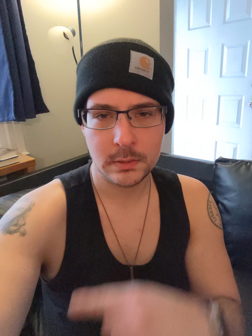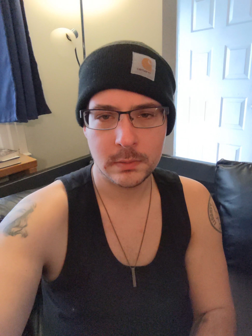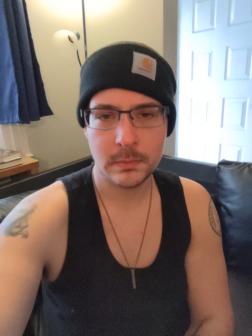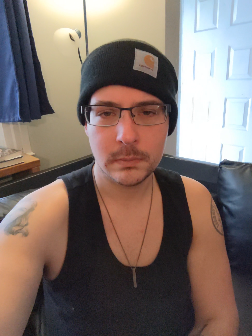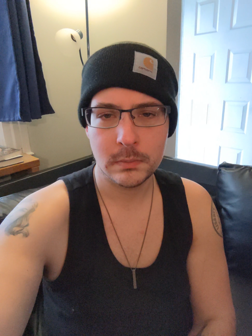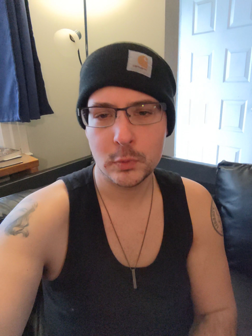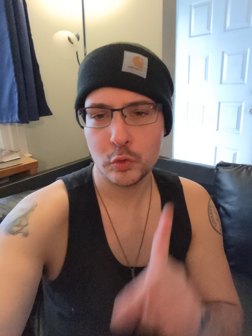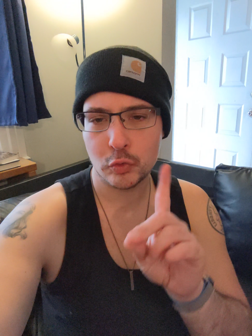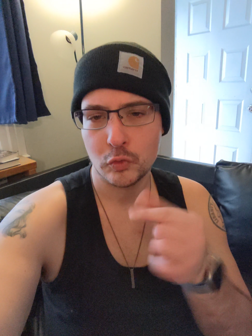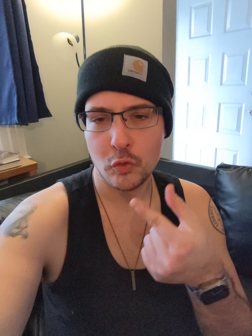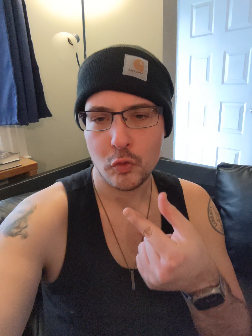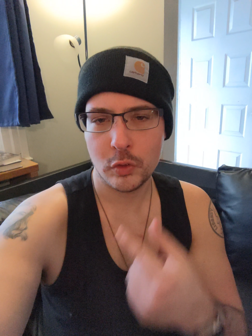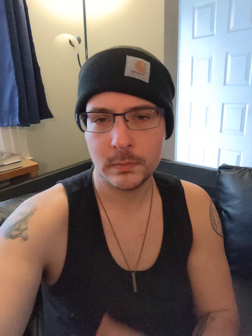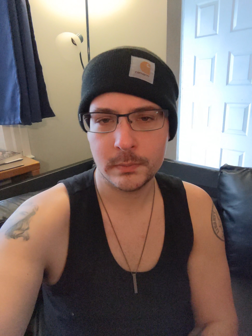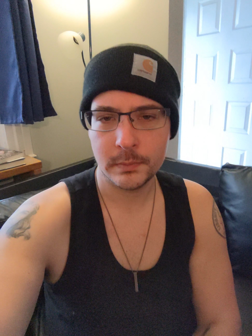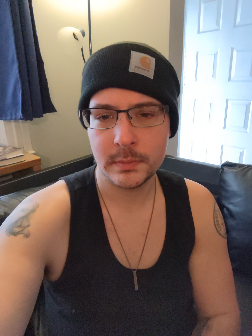dog